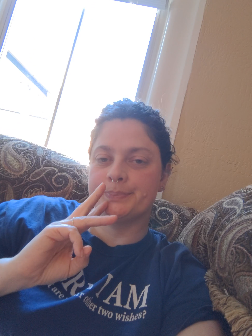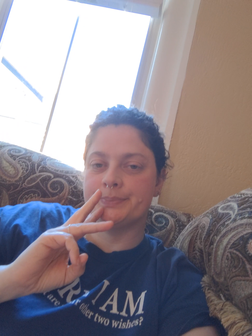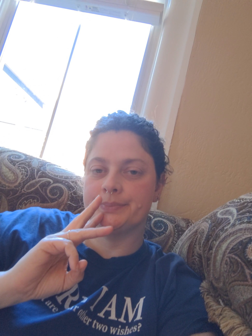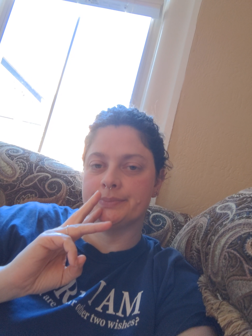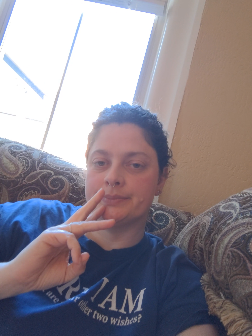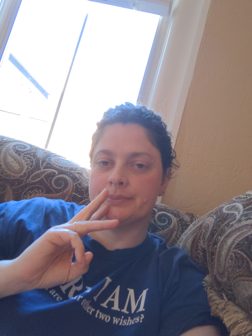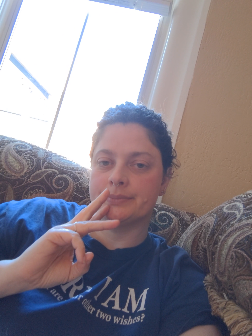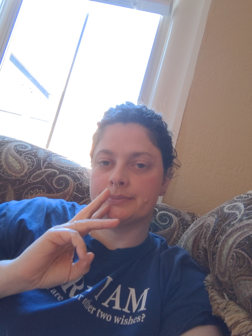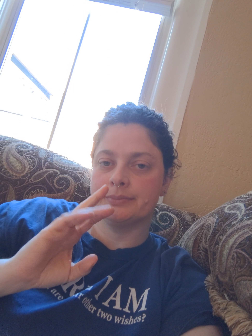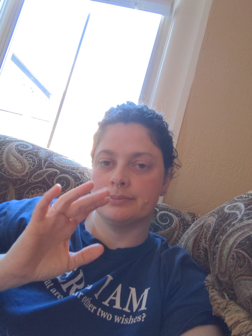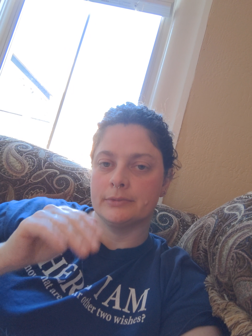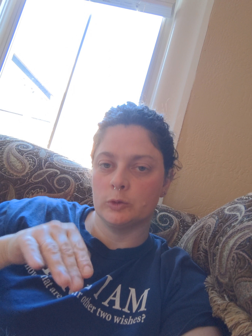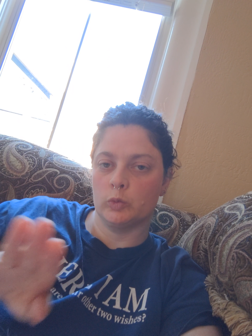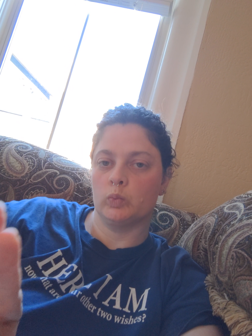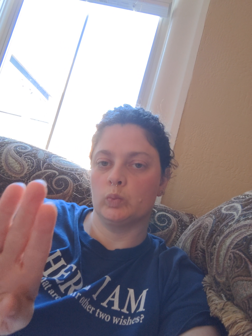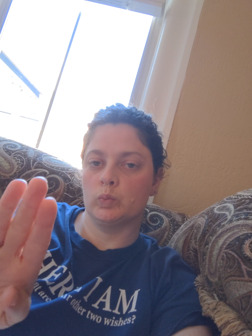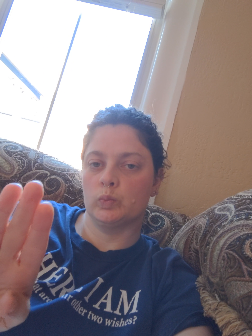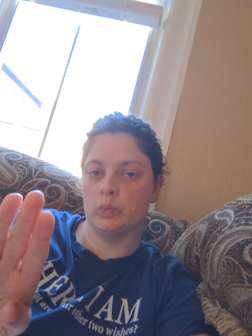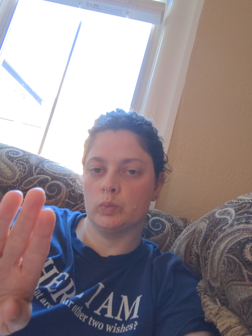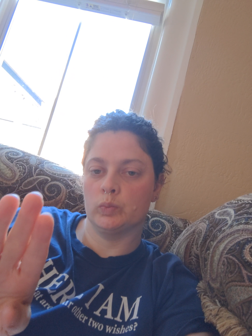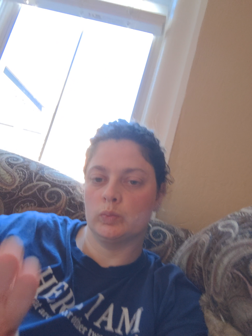into